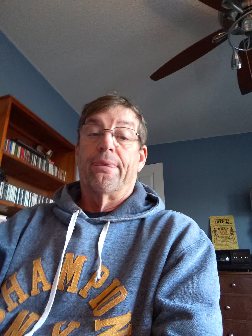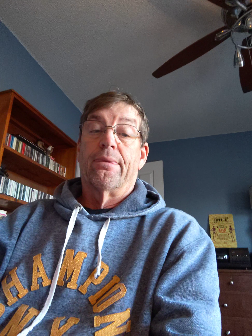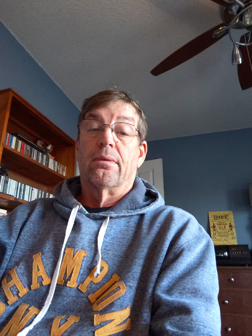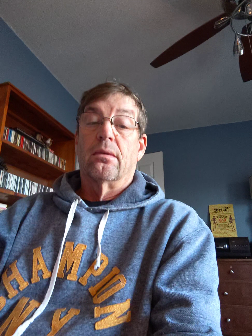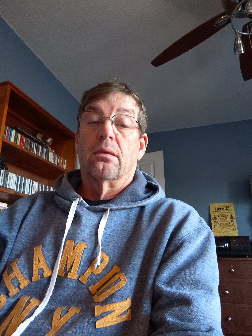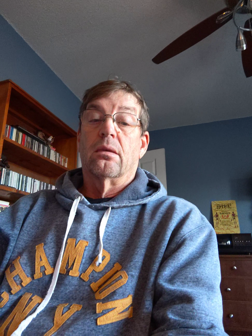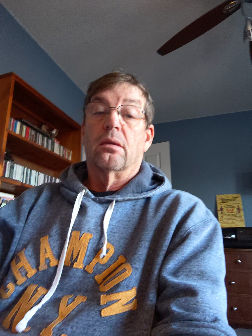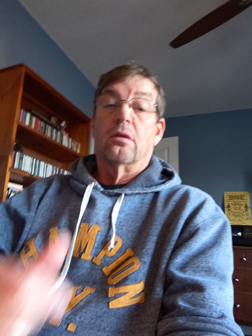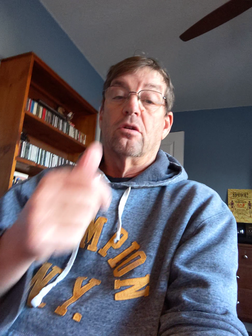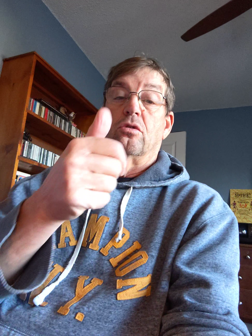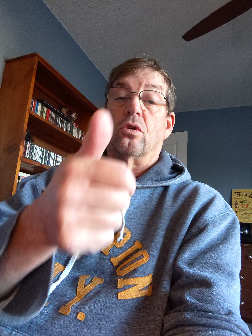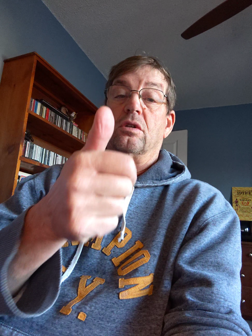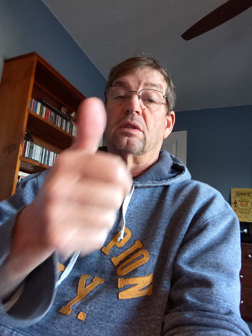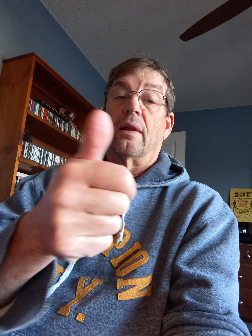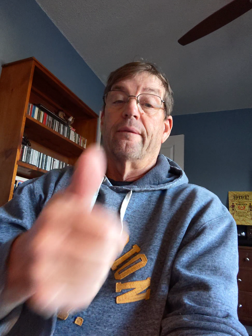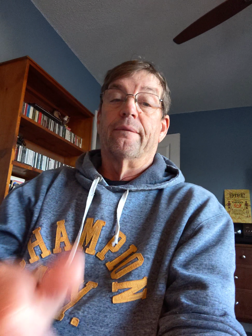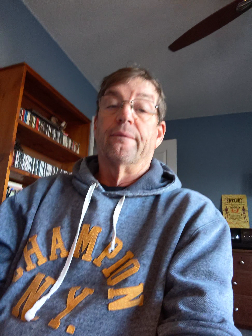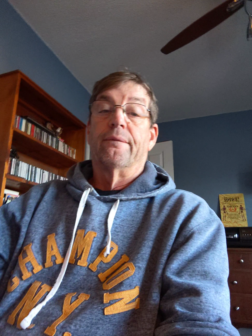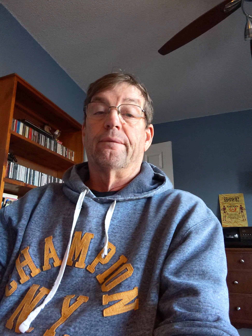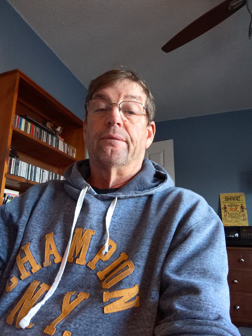yourself